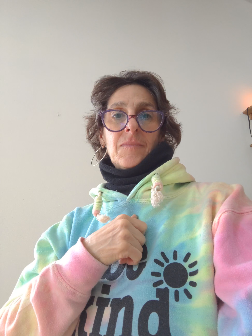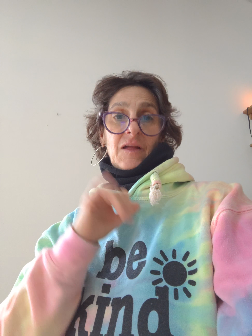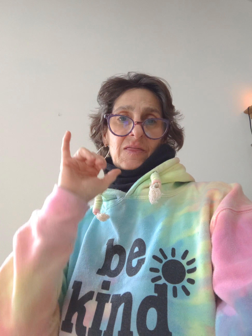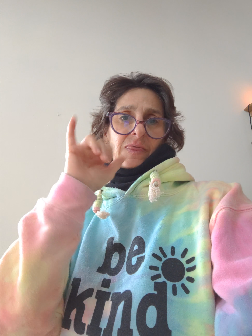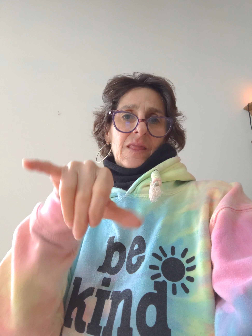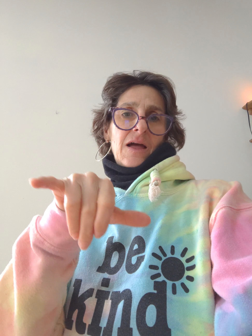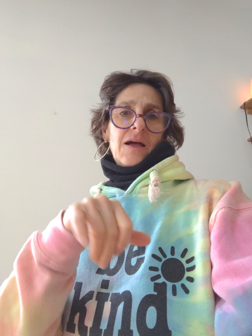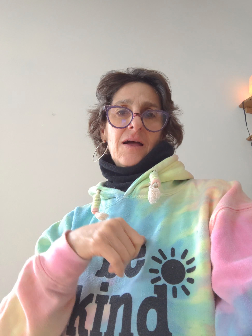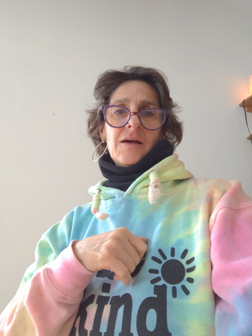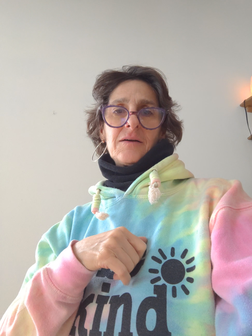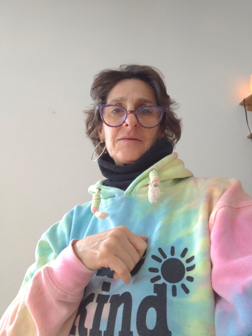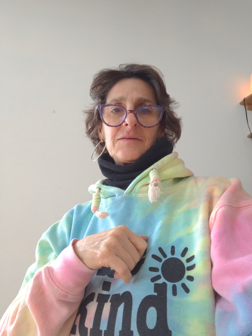that